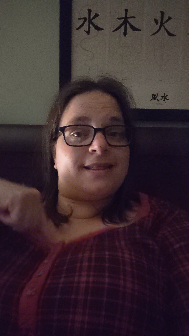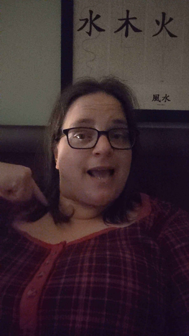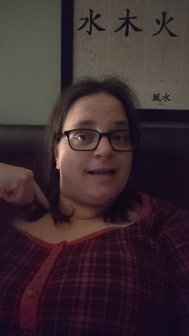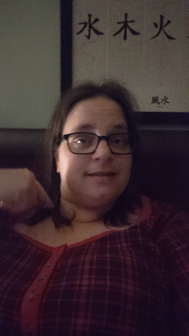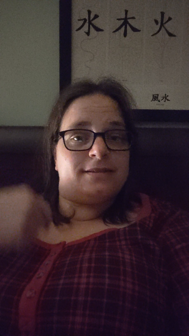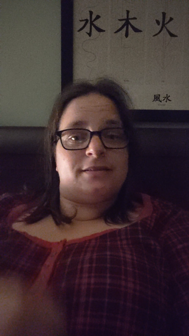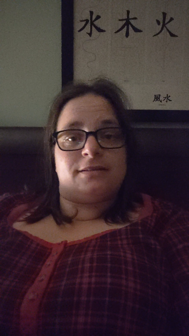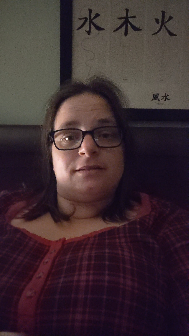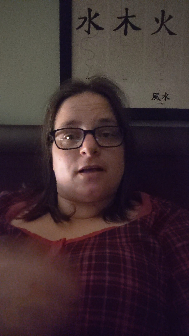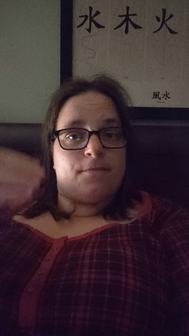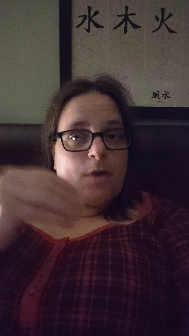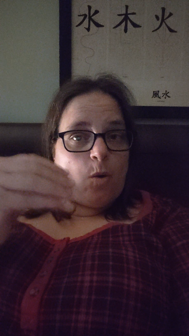more